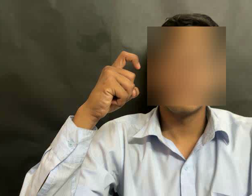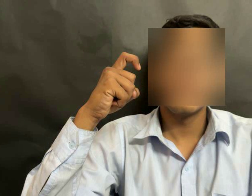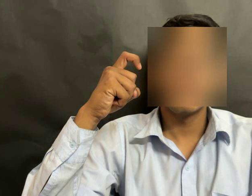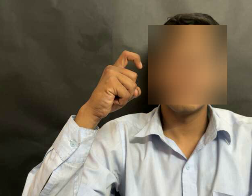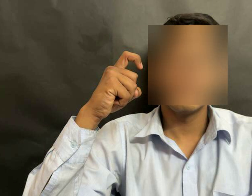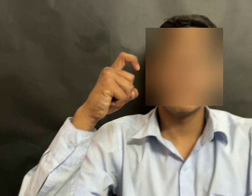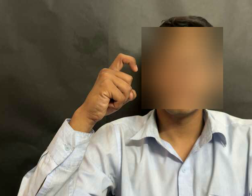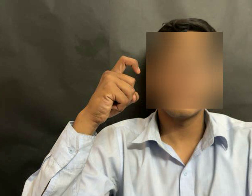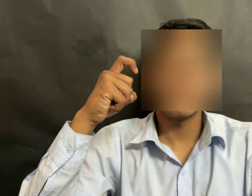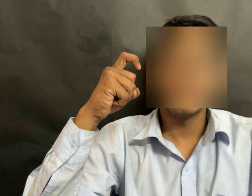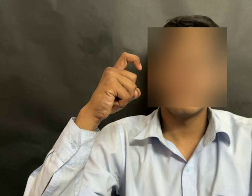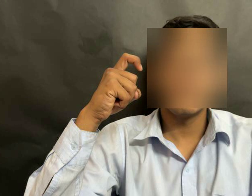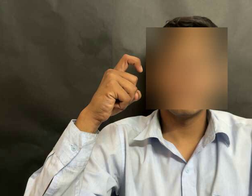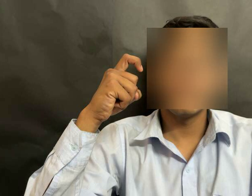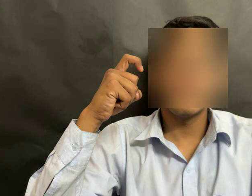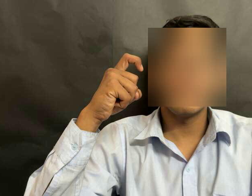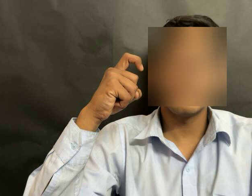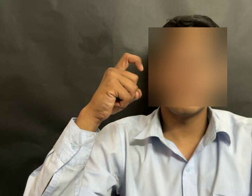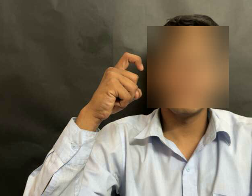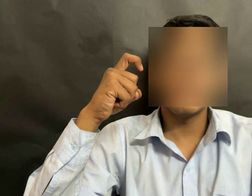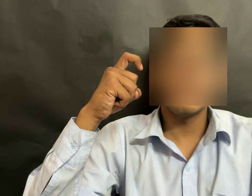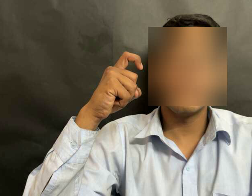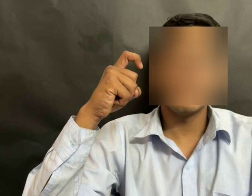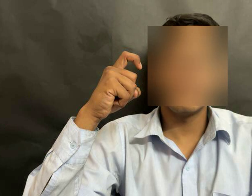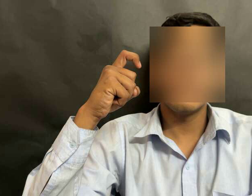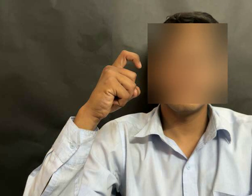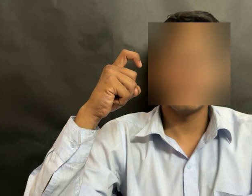X